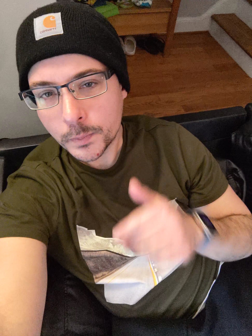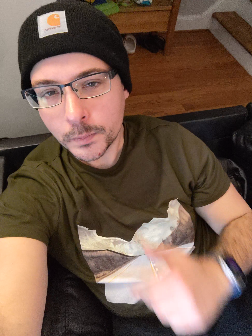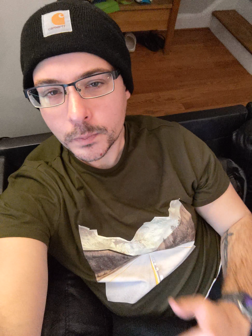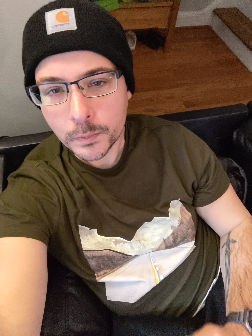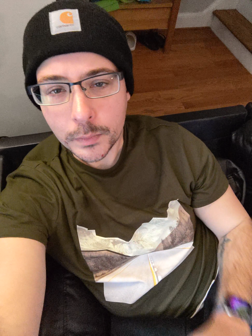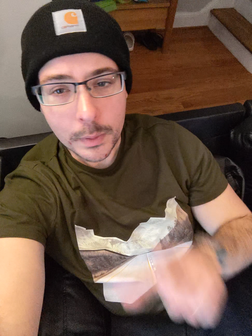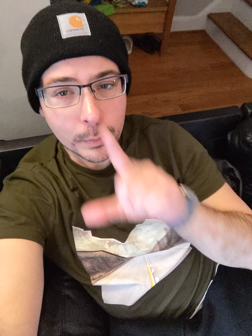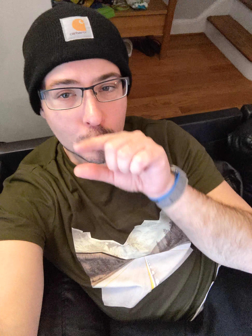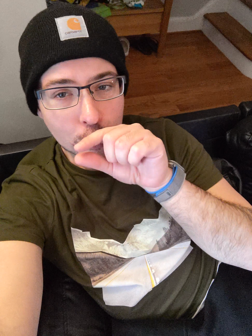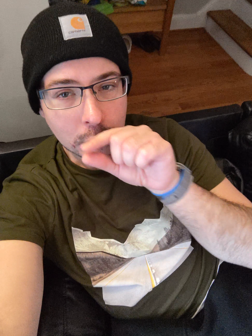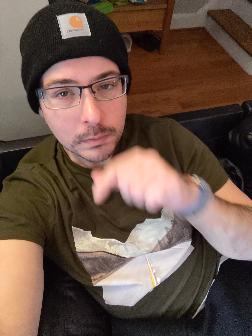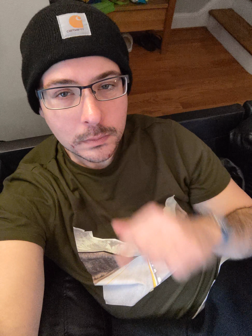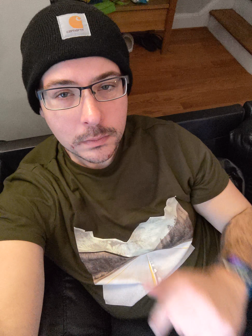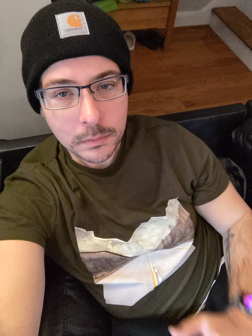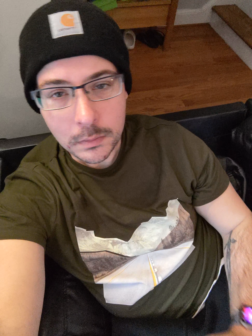bird